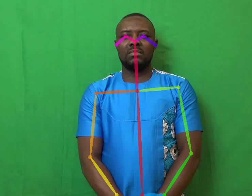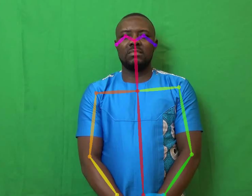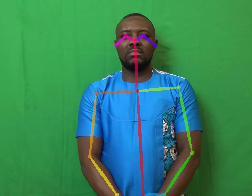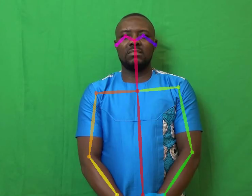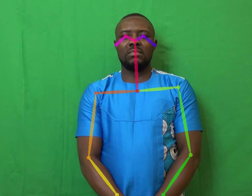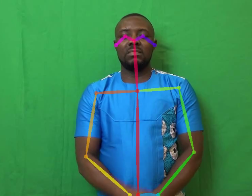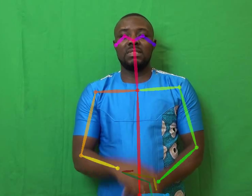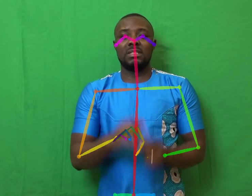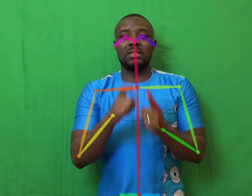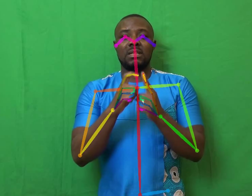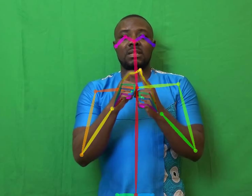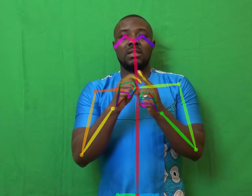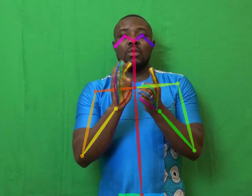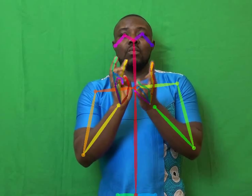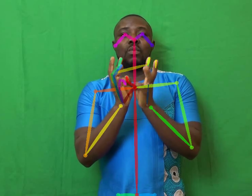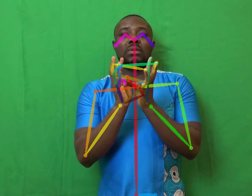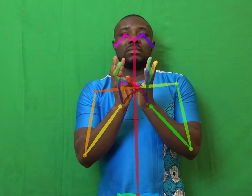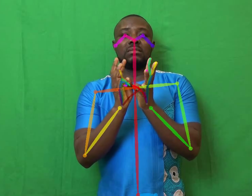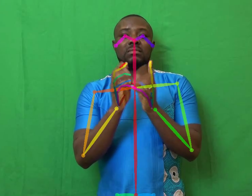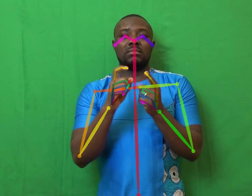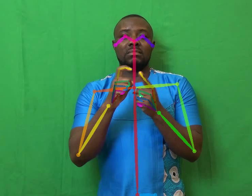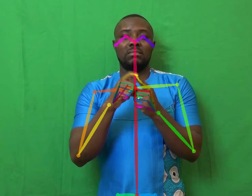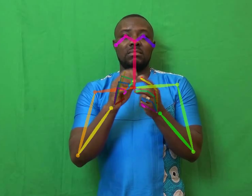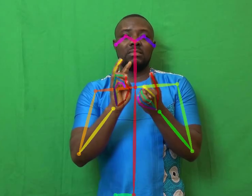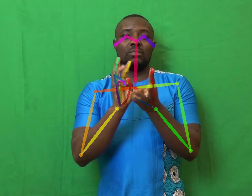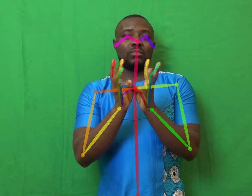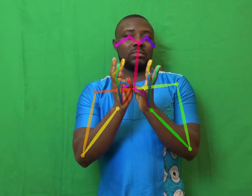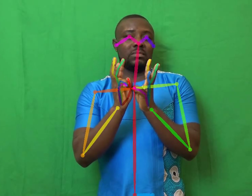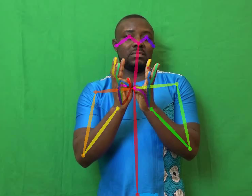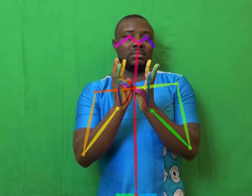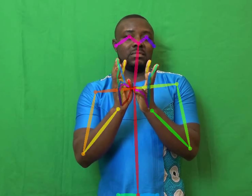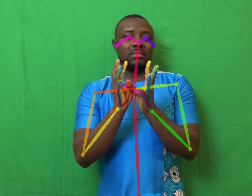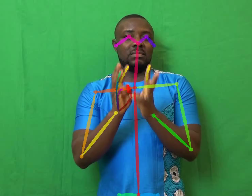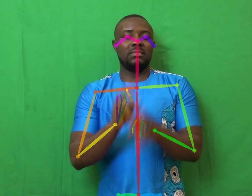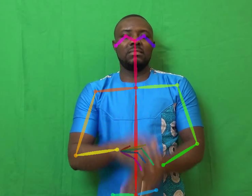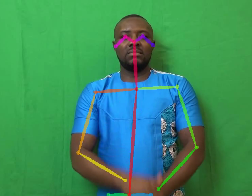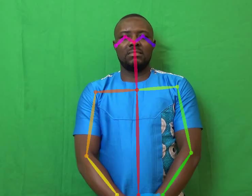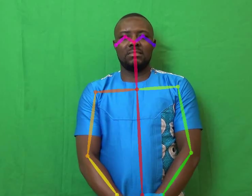waakye